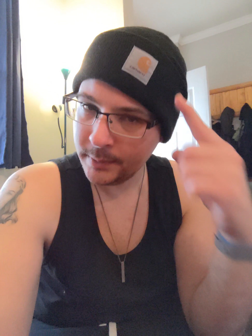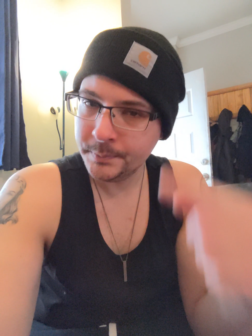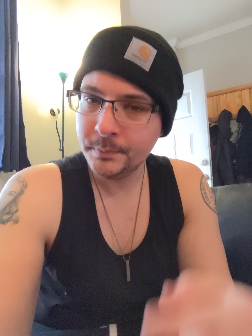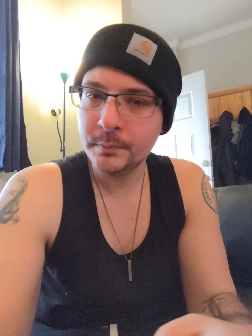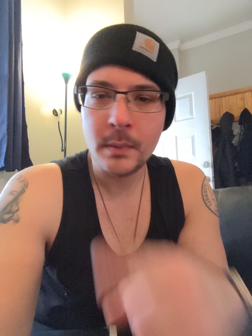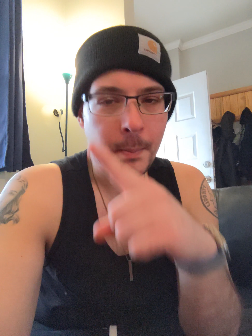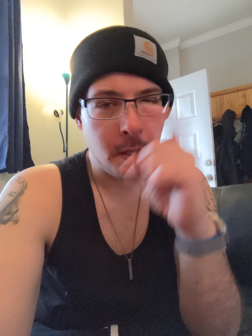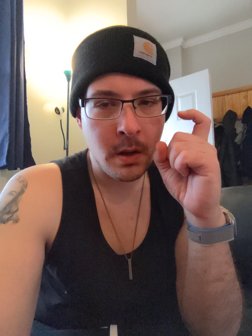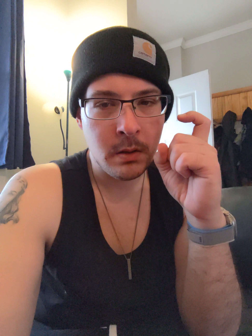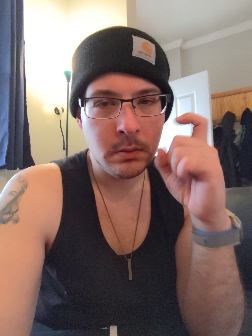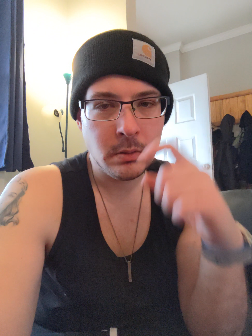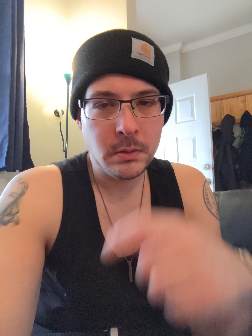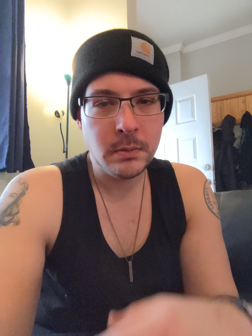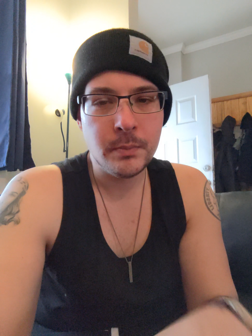because